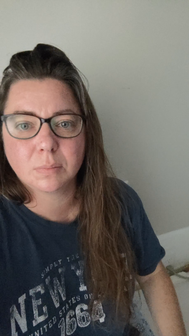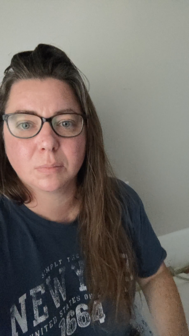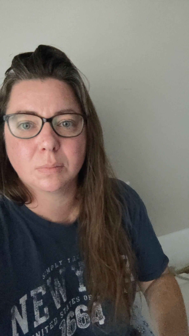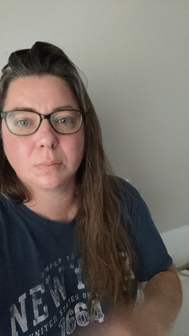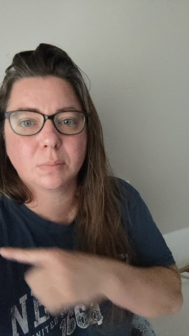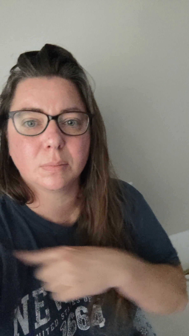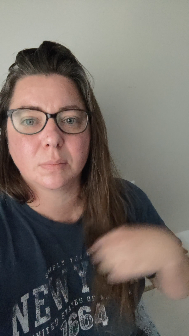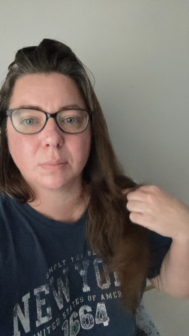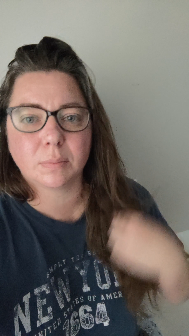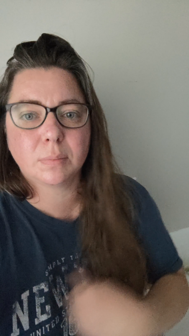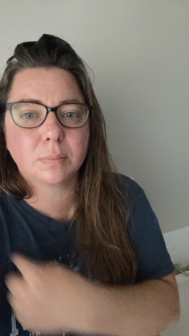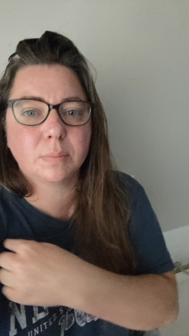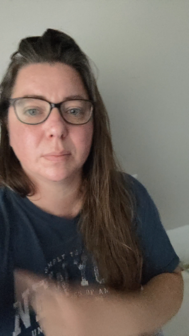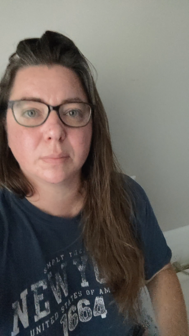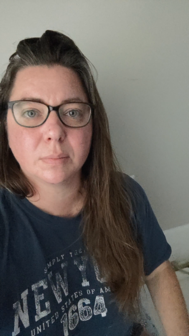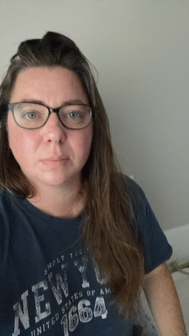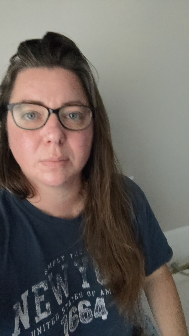bib